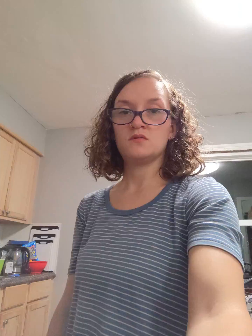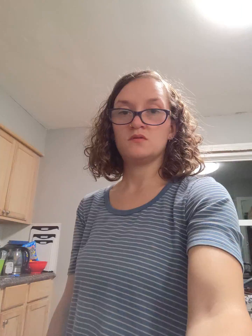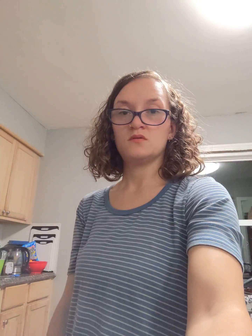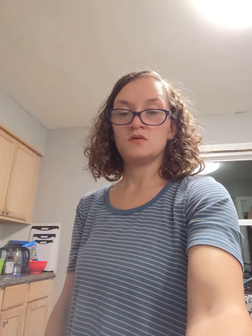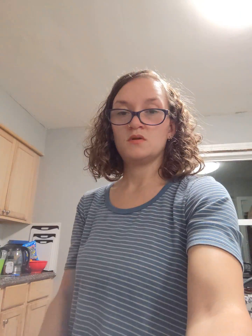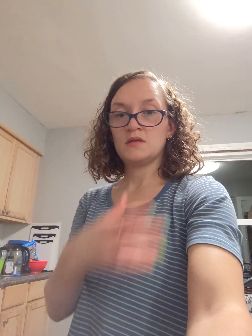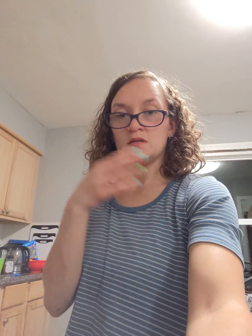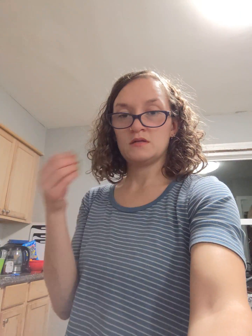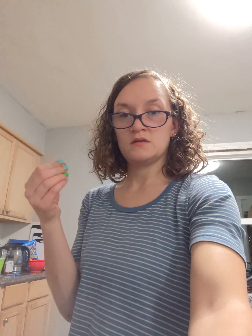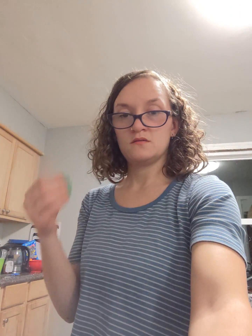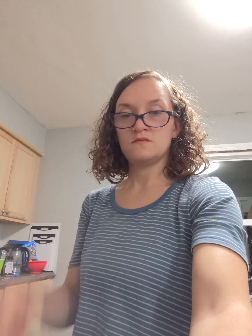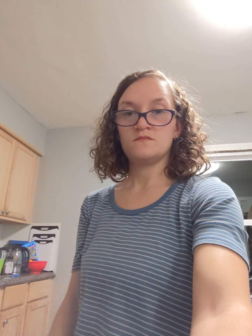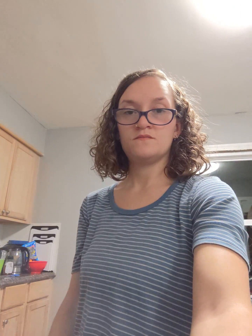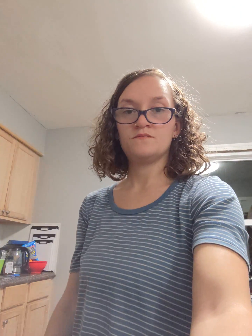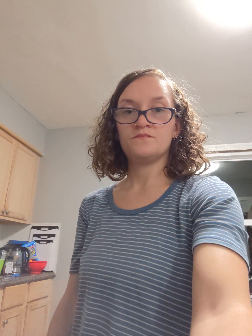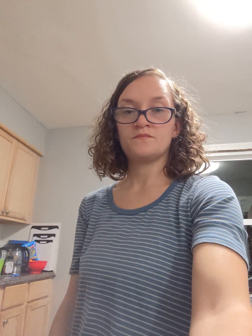and